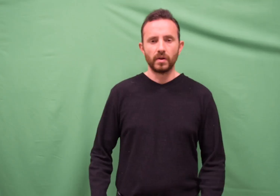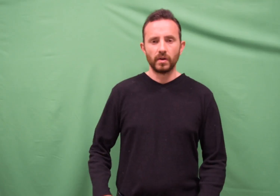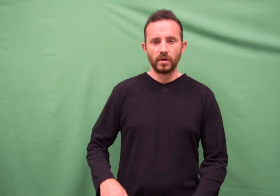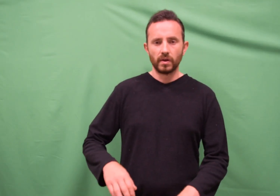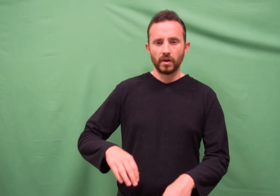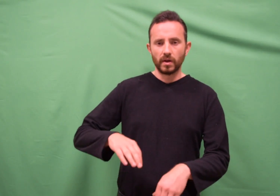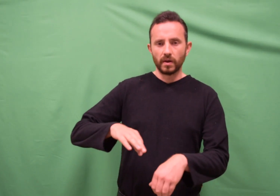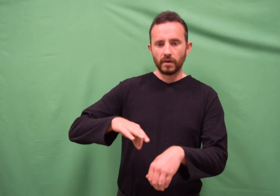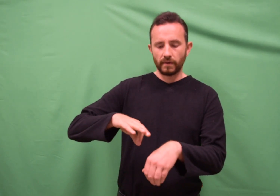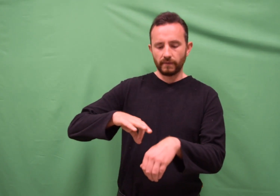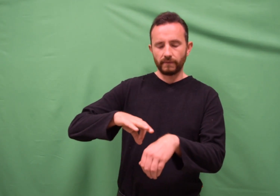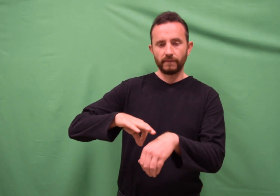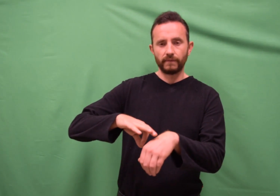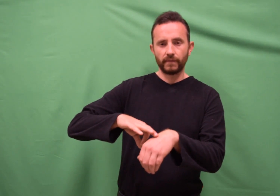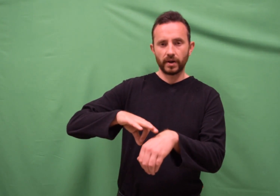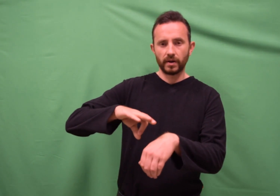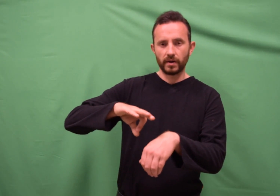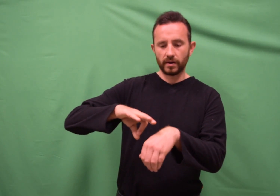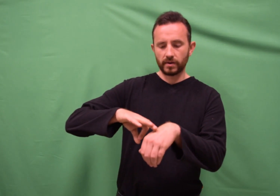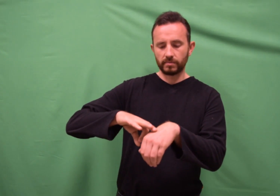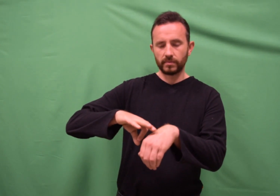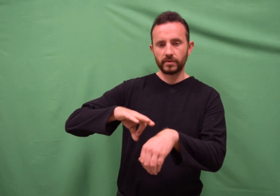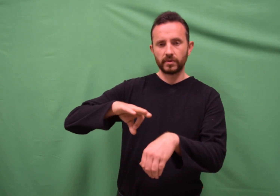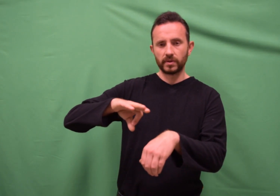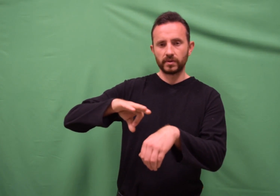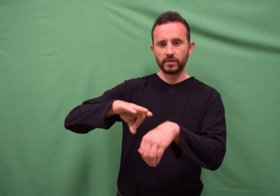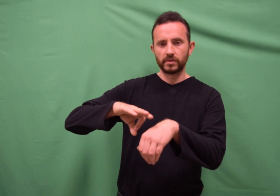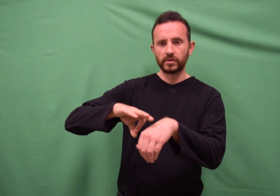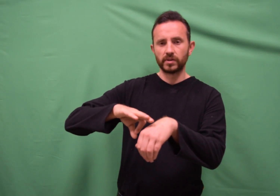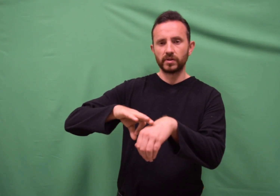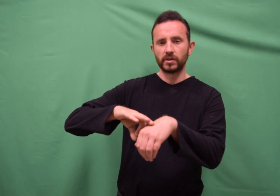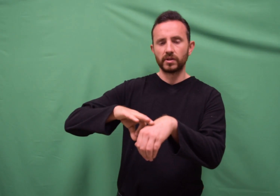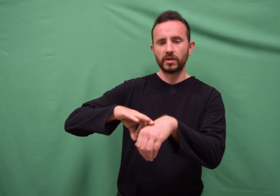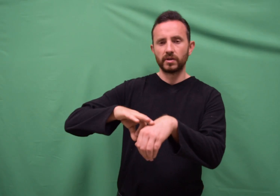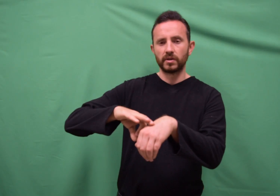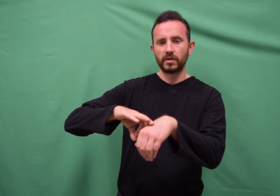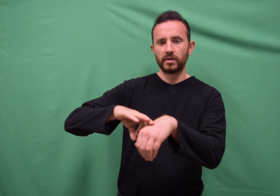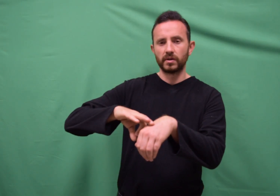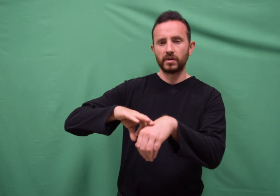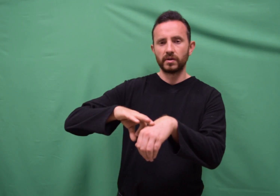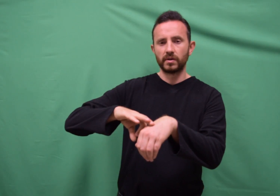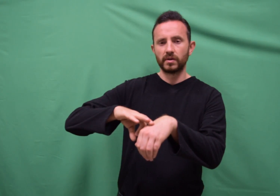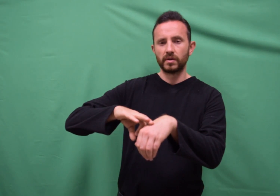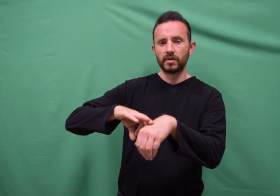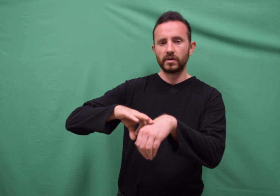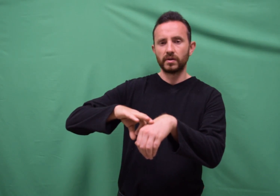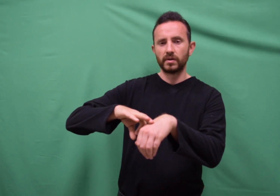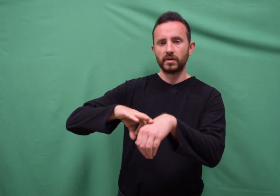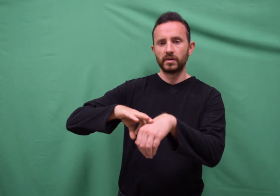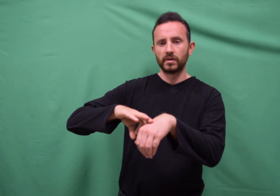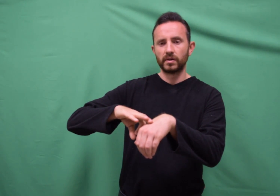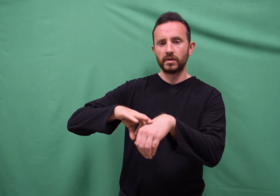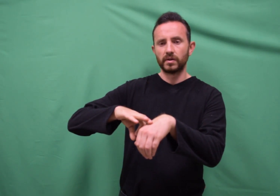farmacia